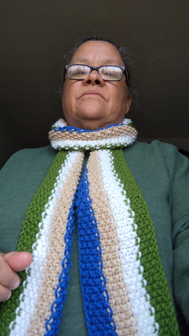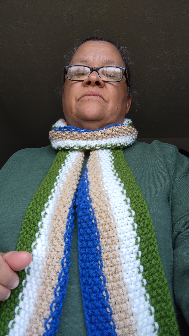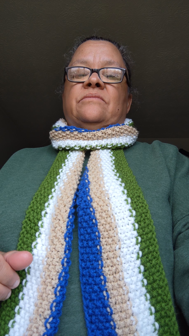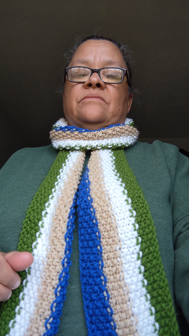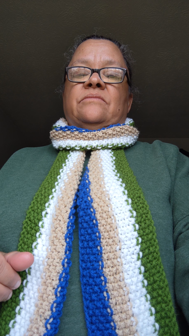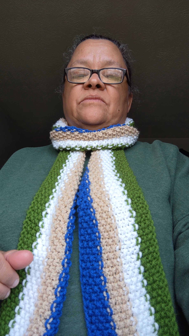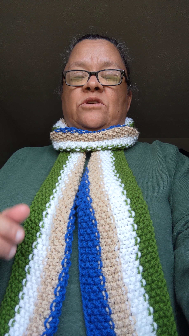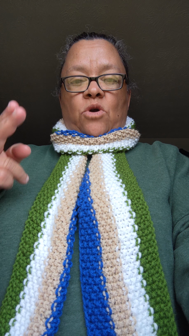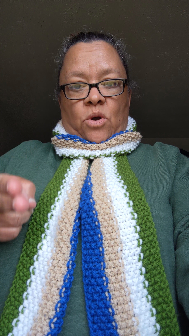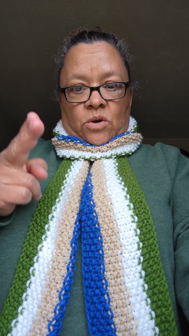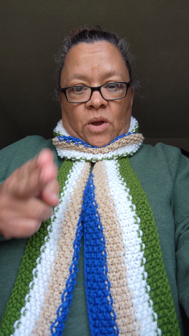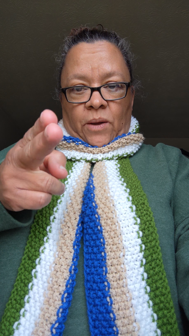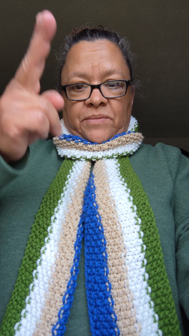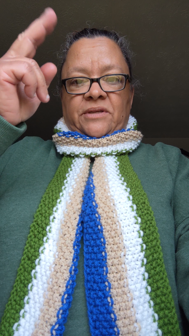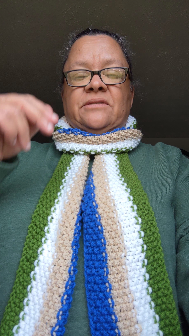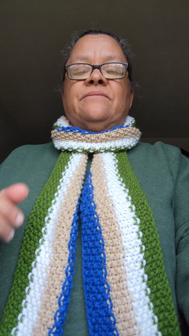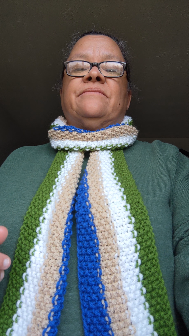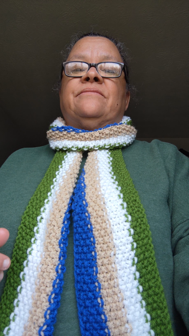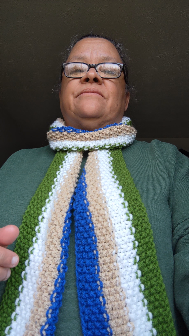hurry